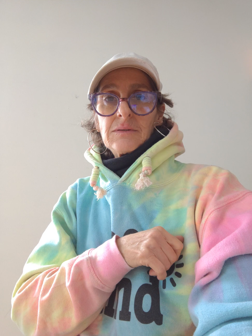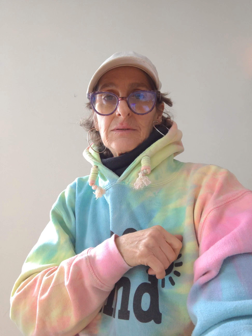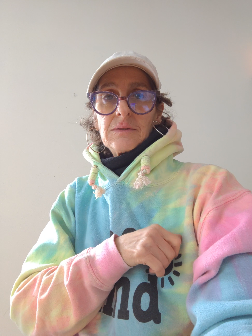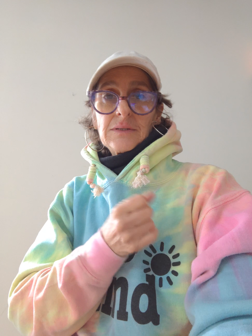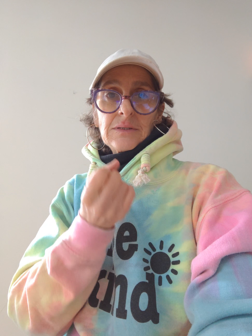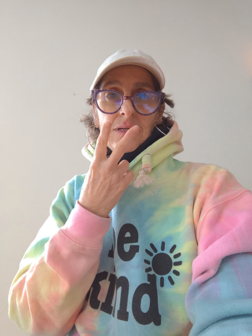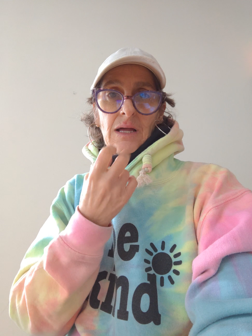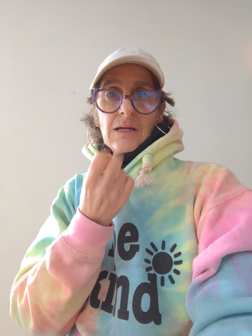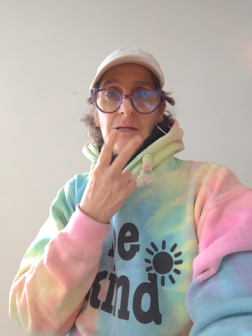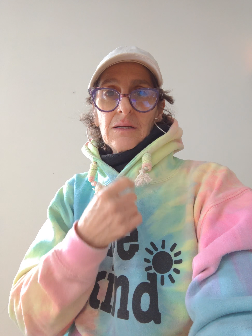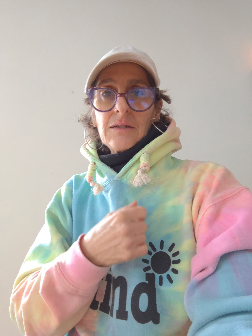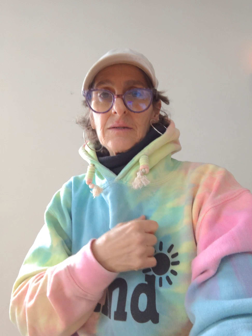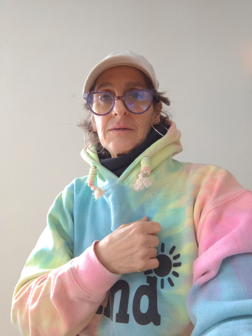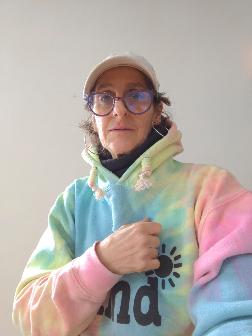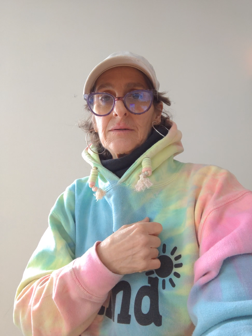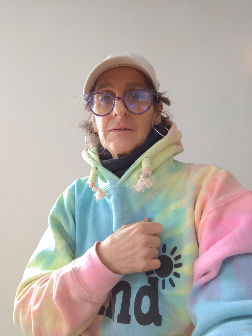snack